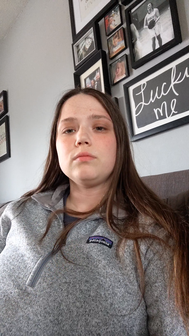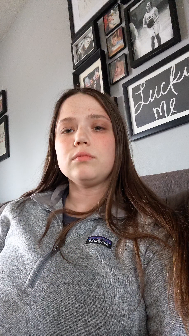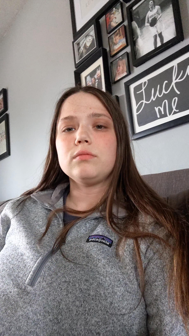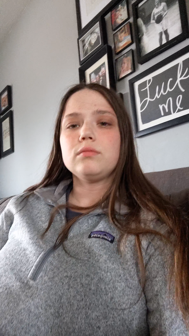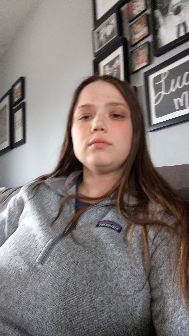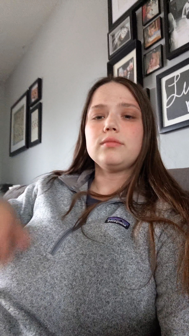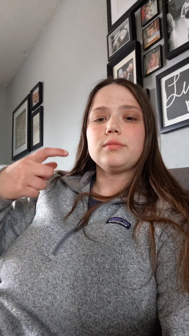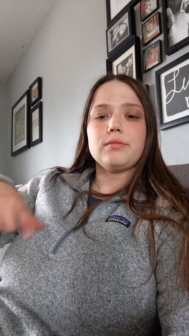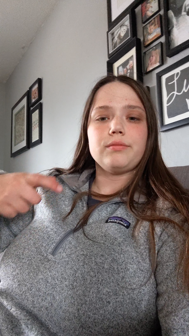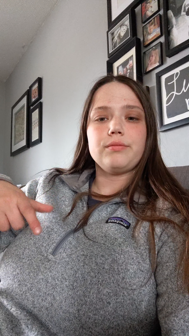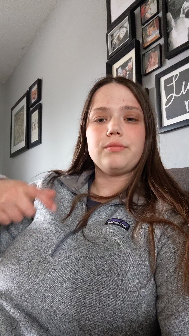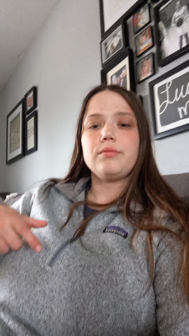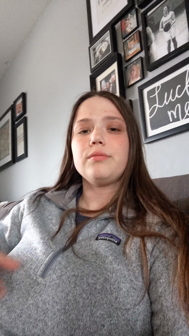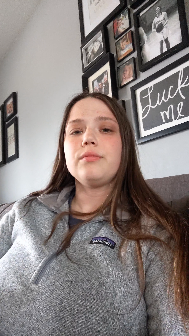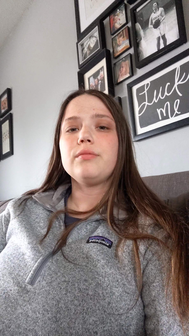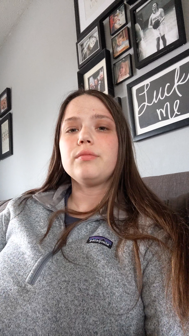plate